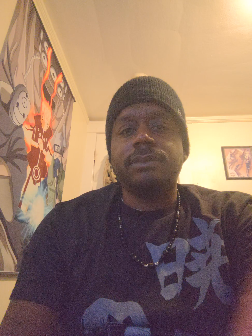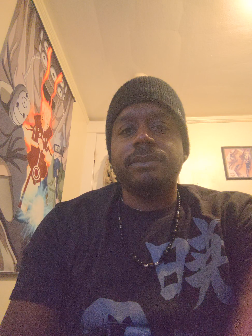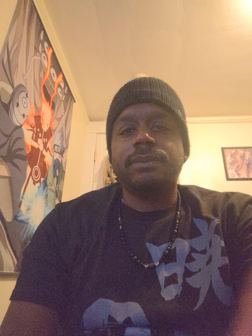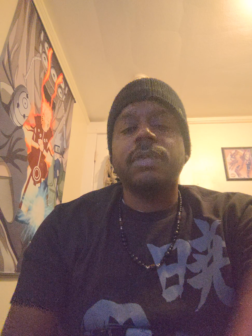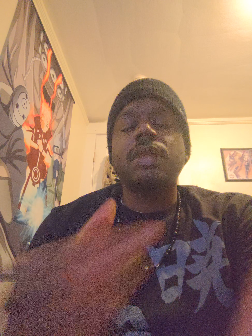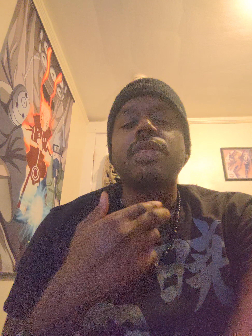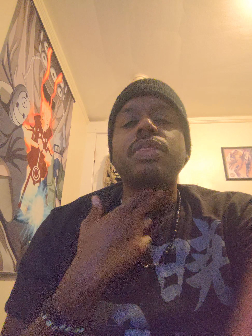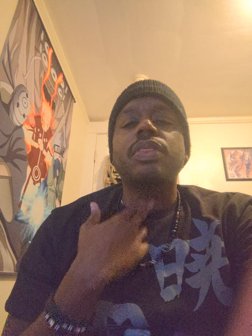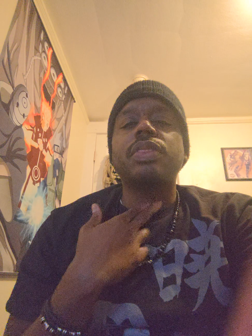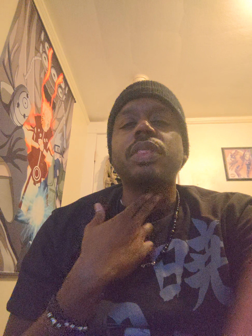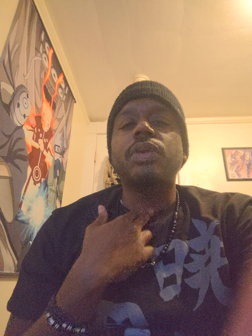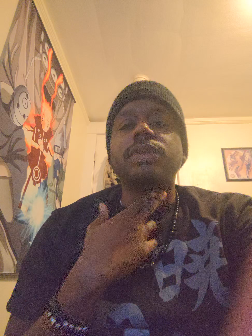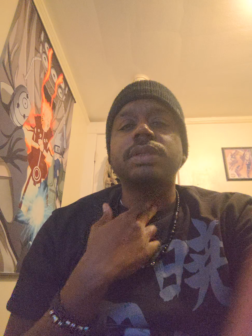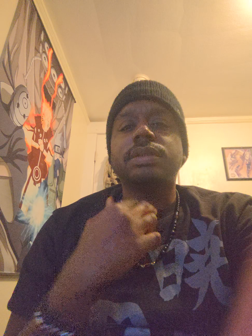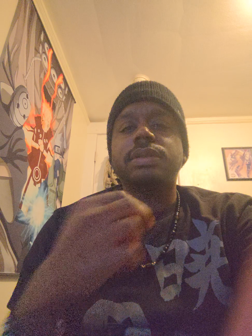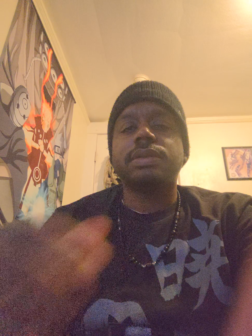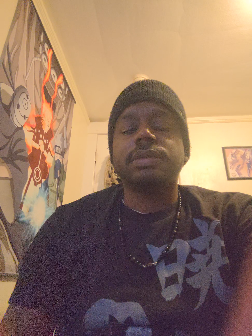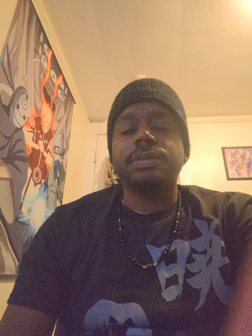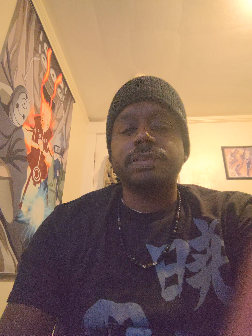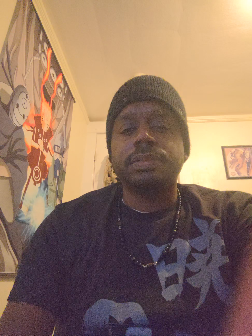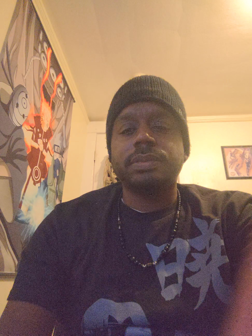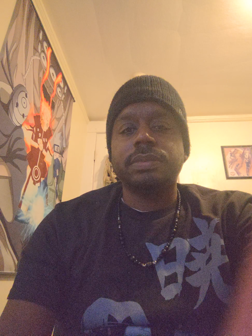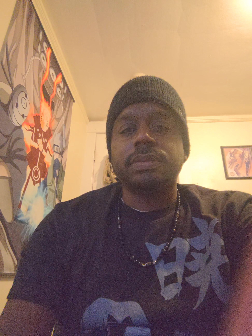thirsty